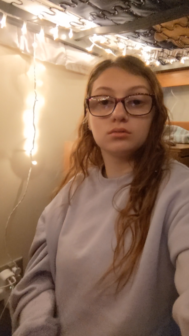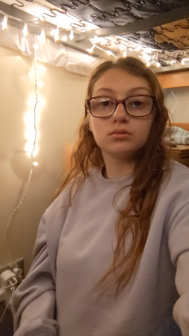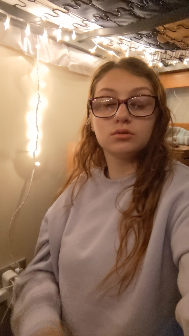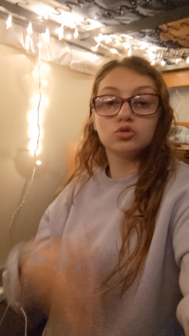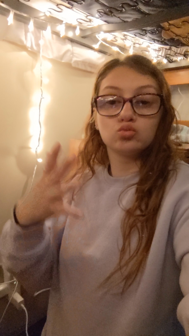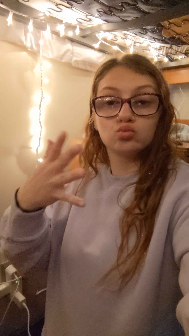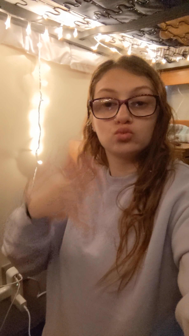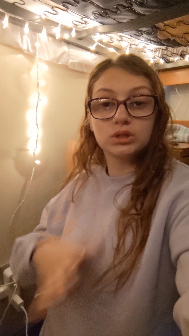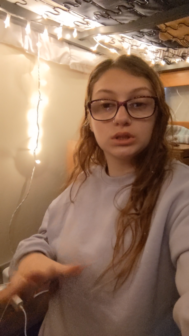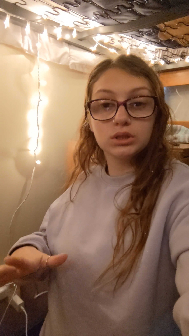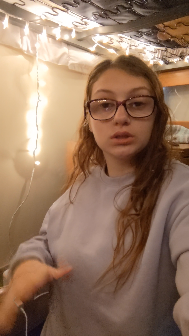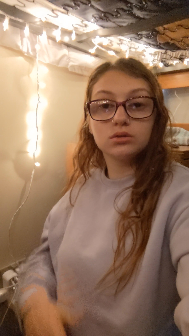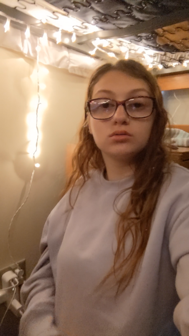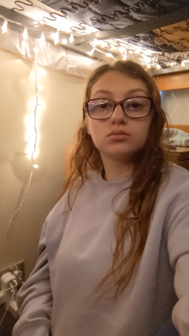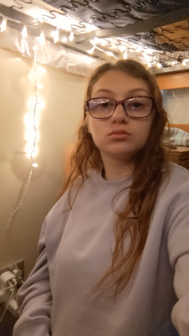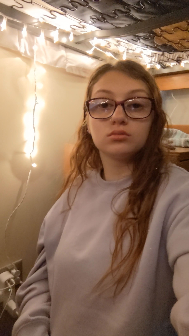dress